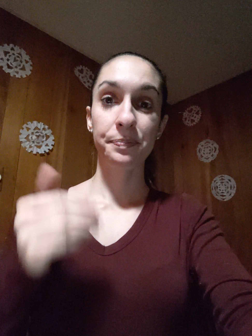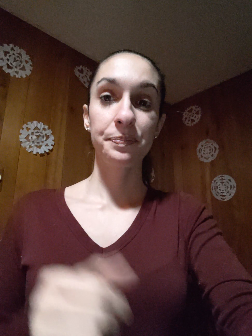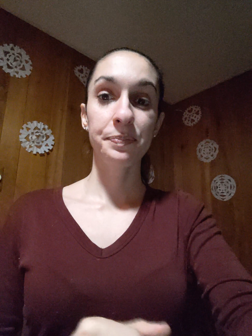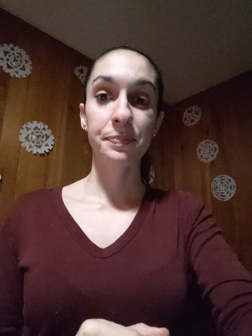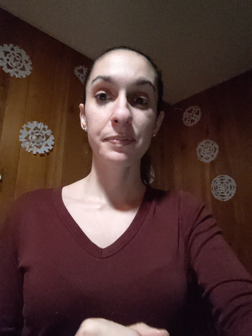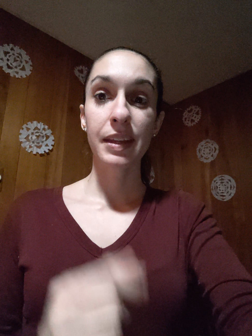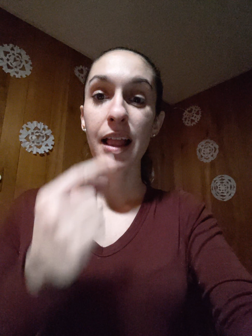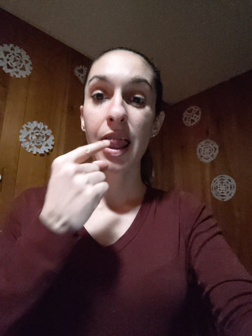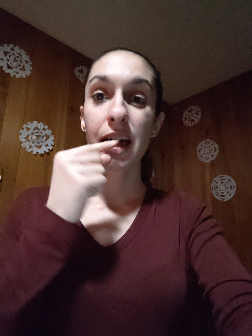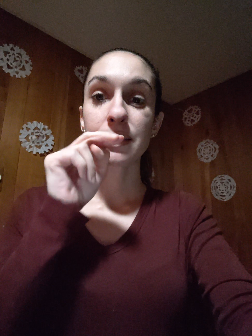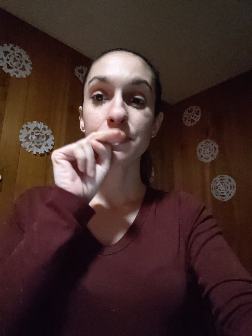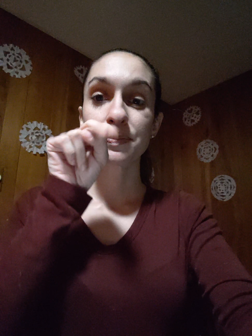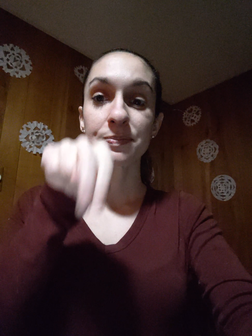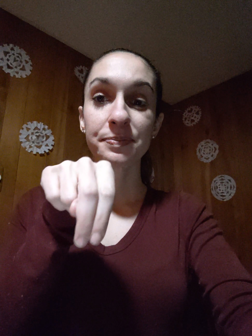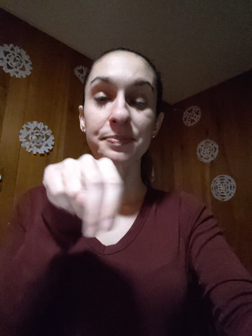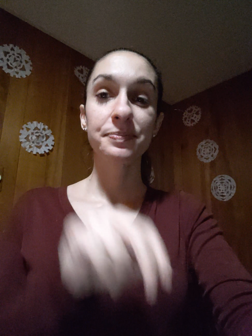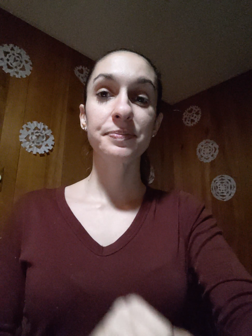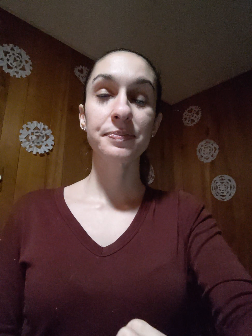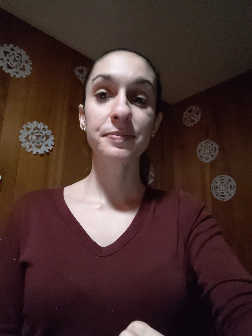tongue